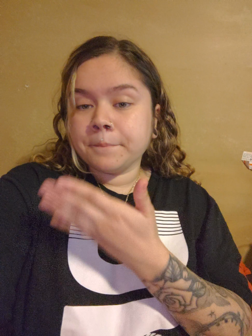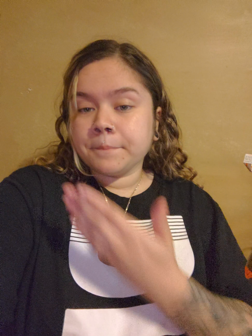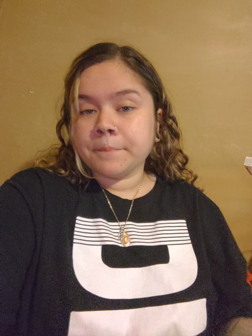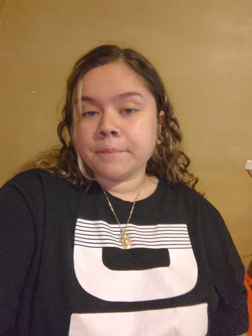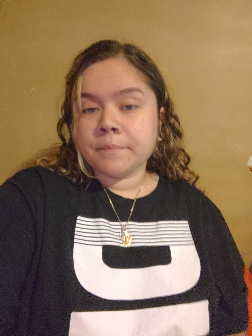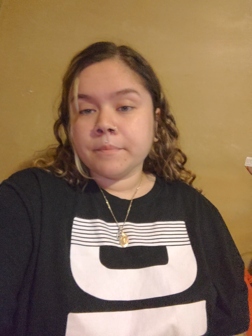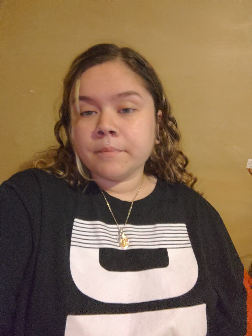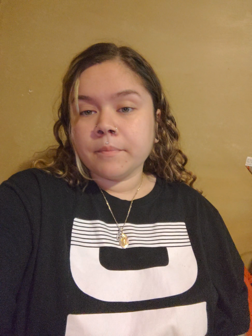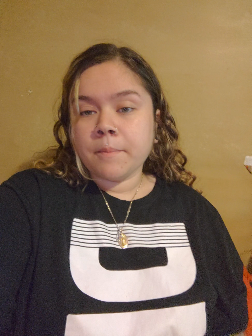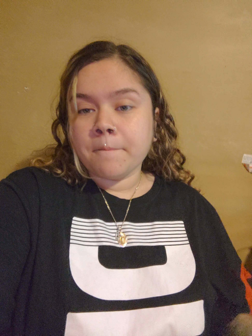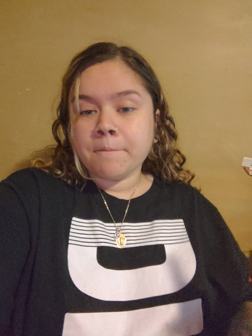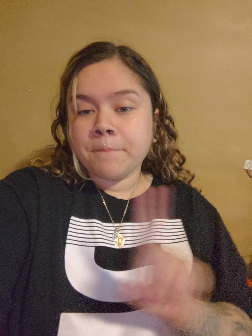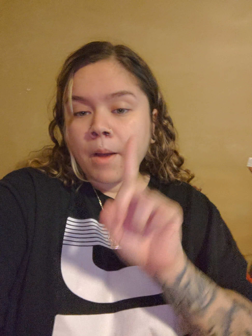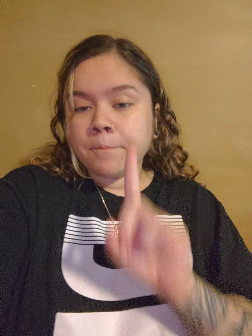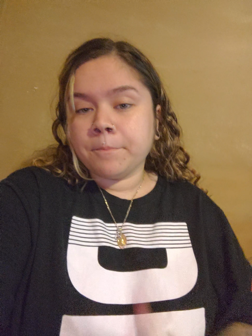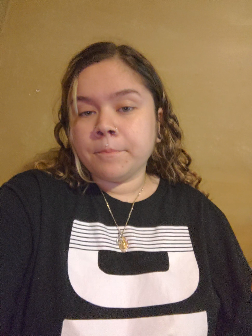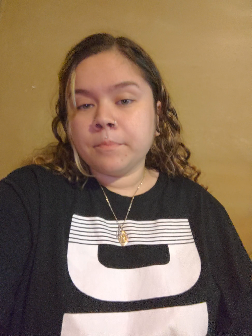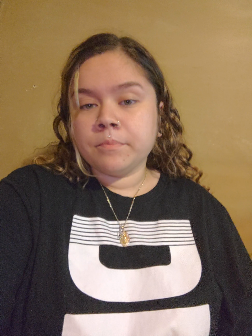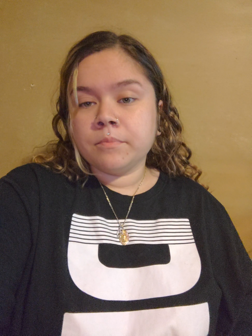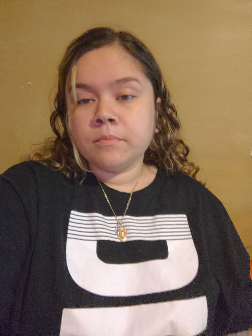bump